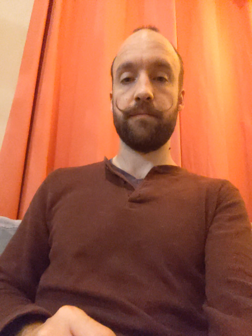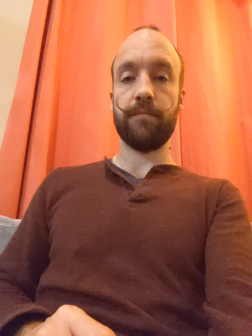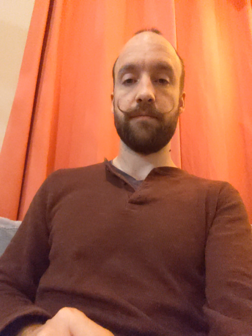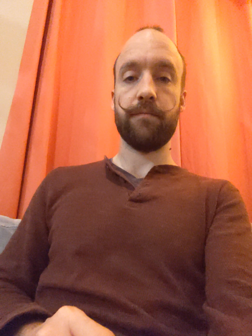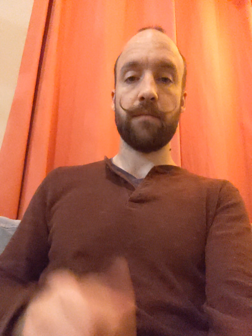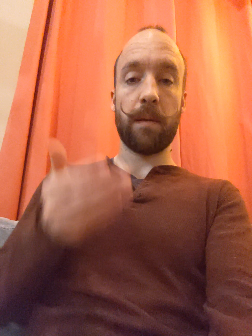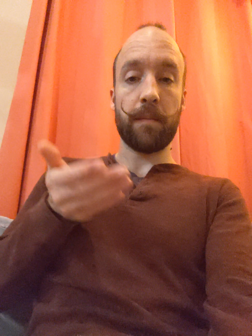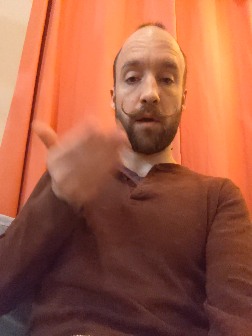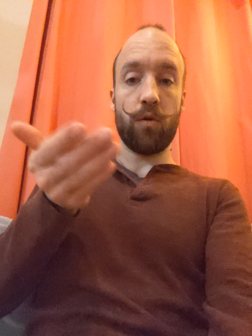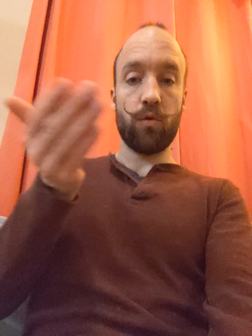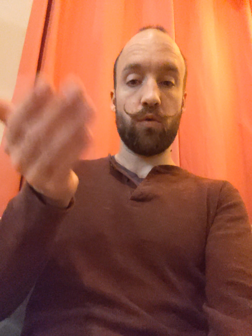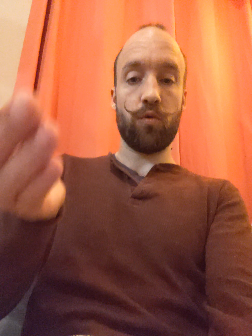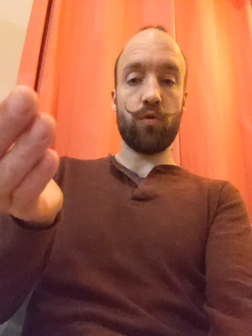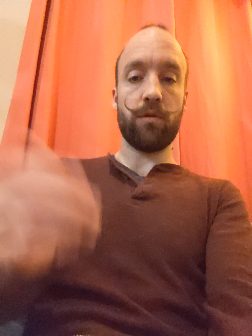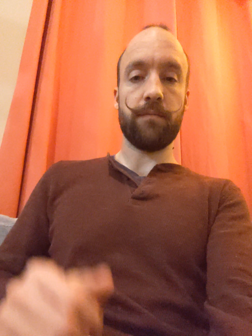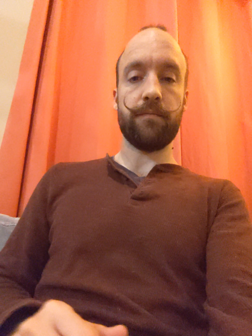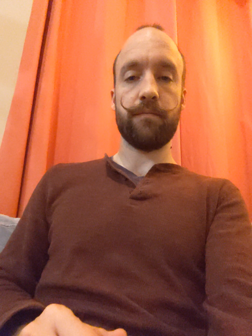boat